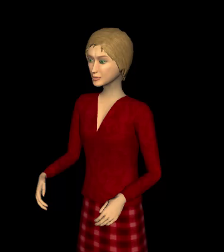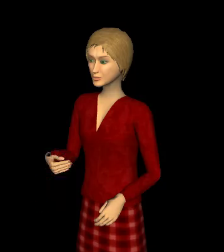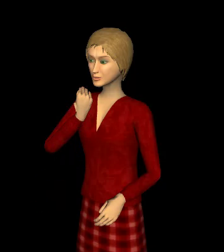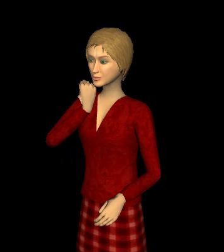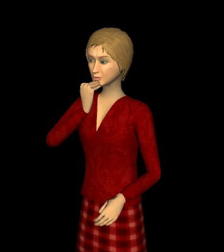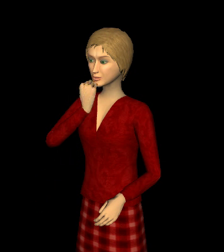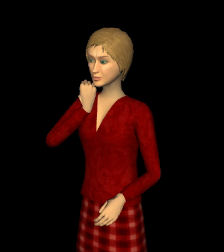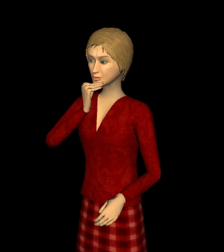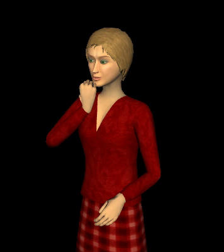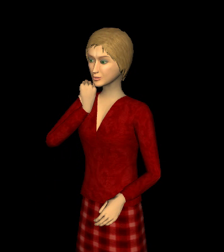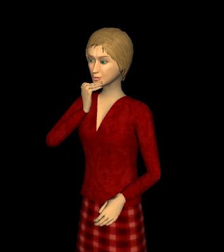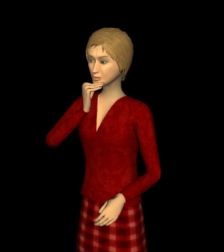يشعر بالبرد